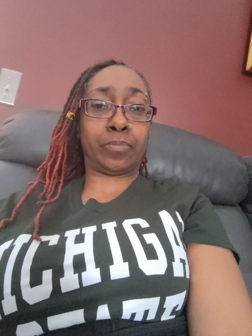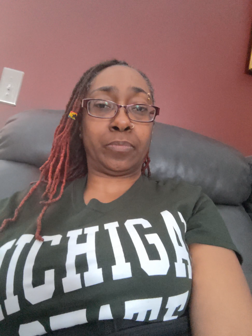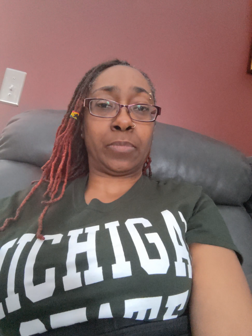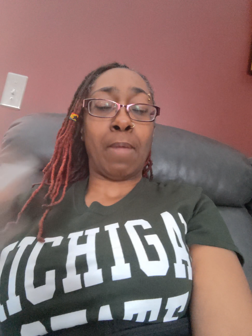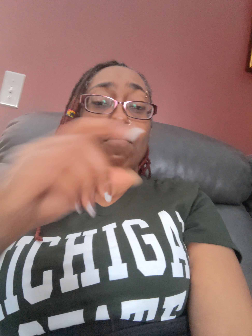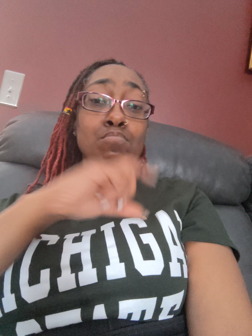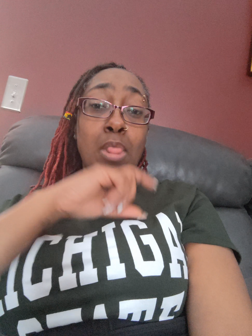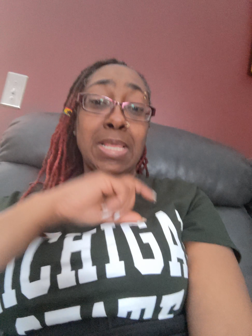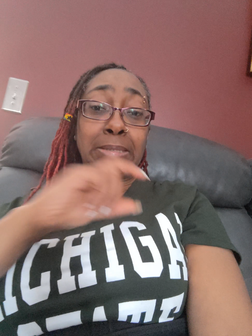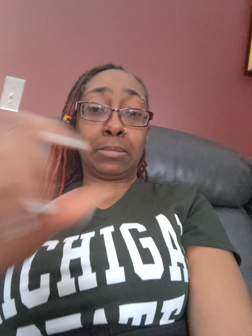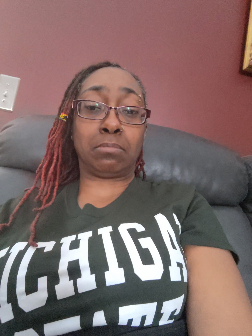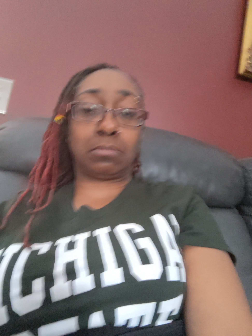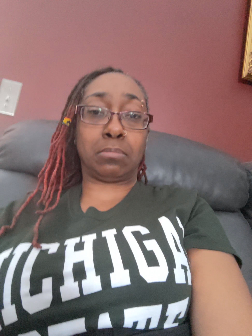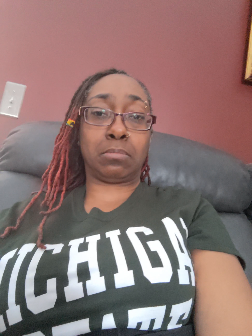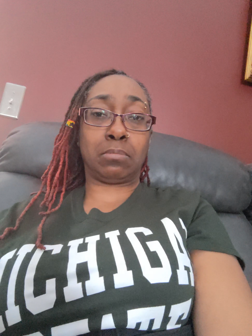police